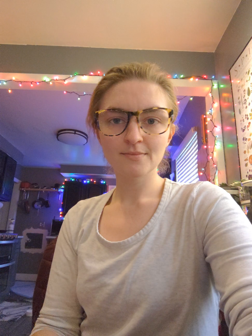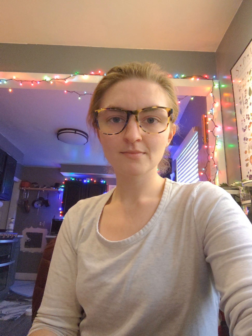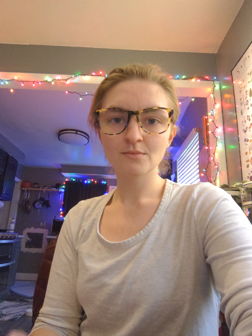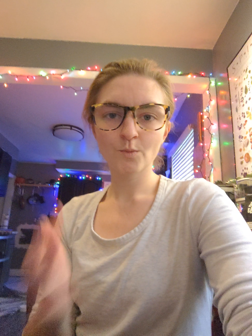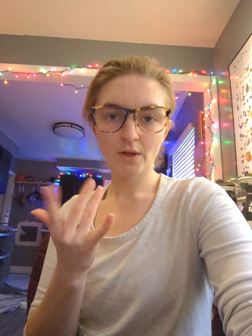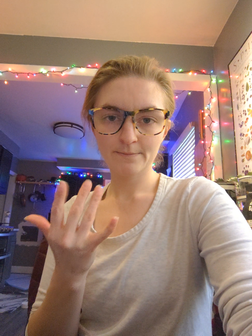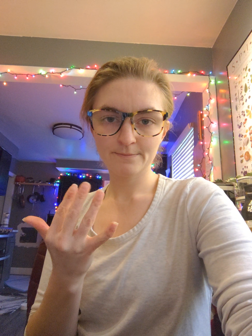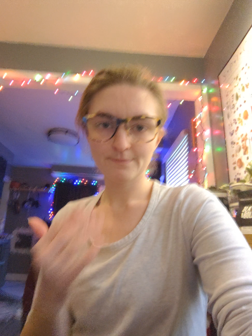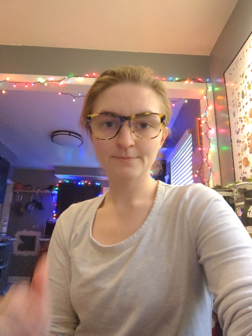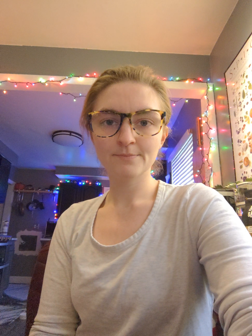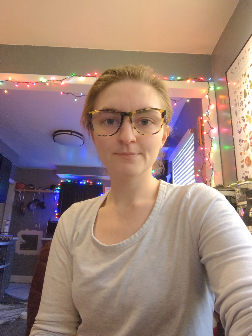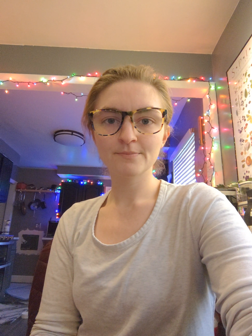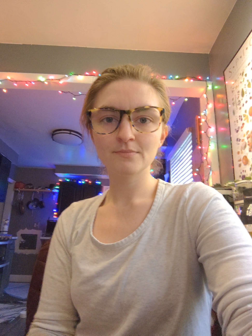wait